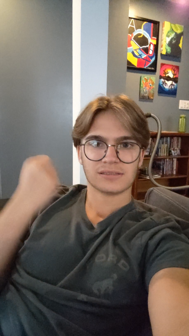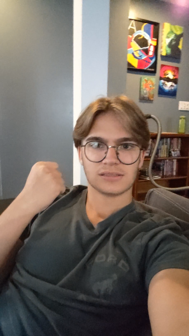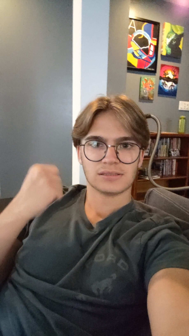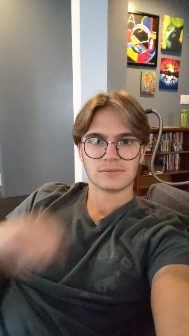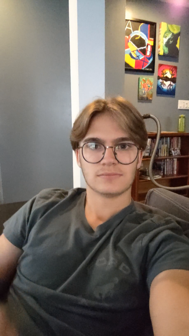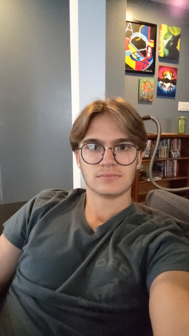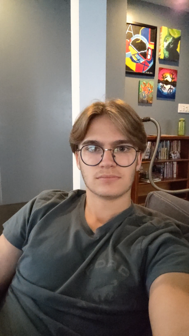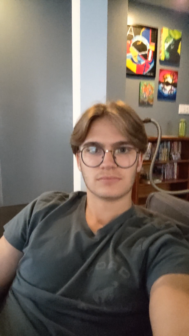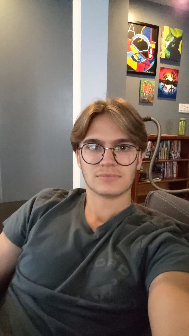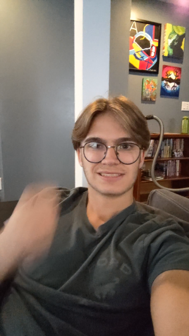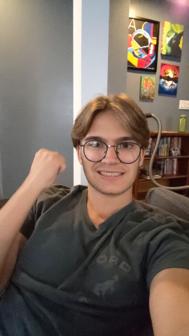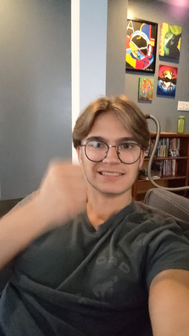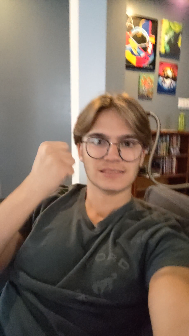hit